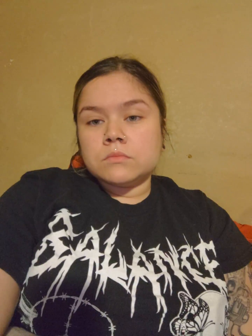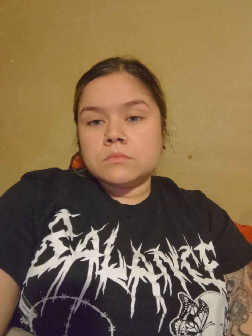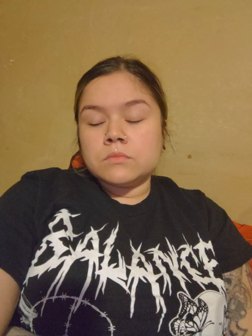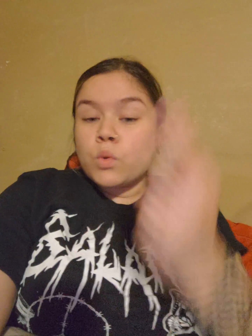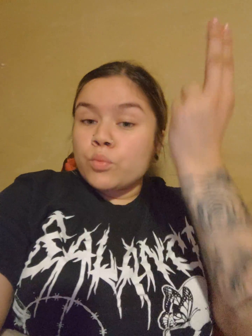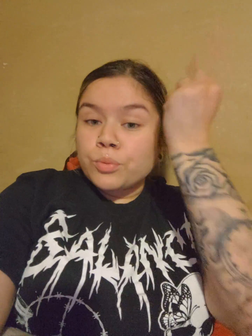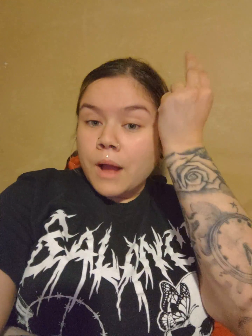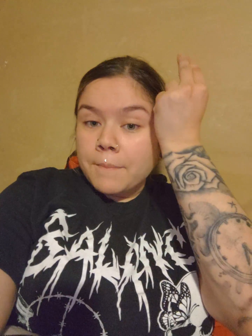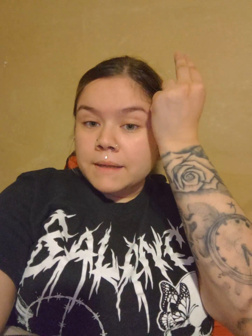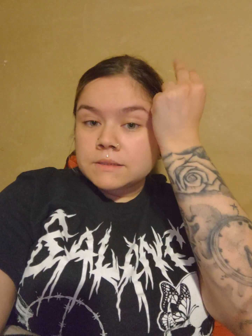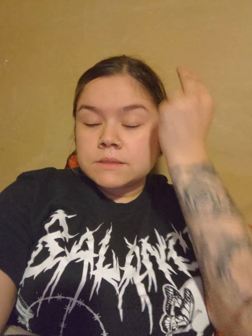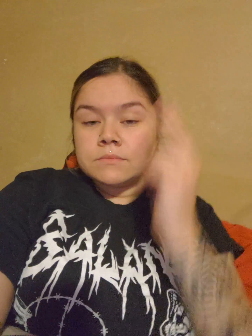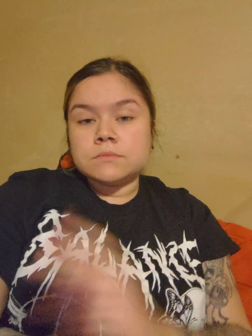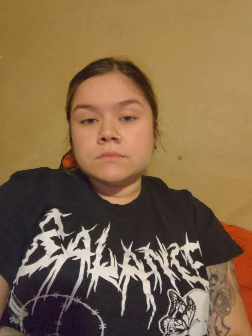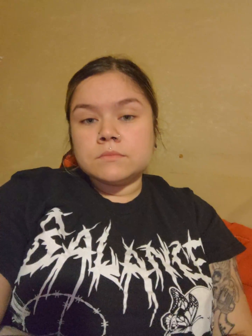rabbit